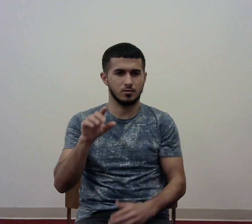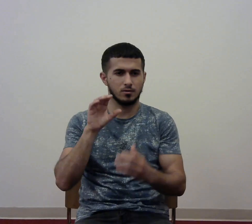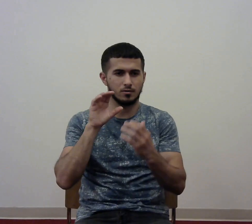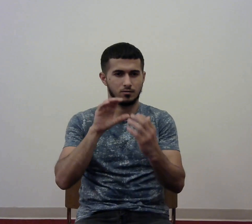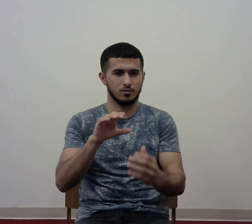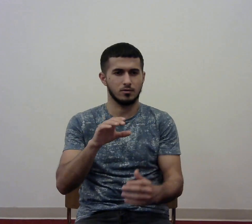avtobus